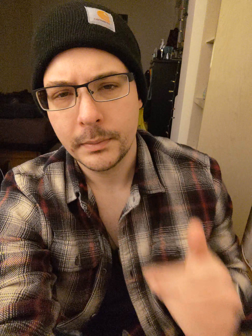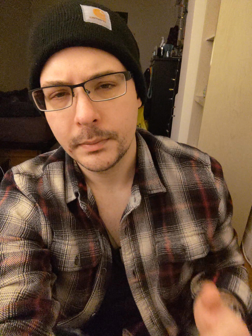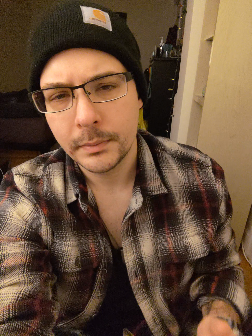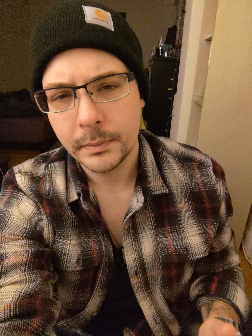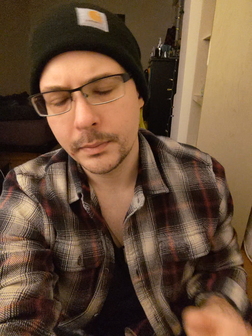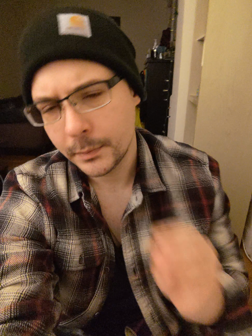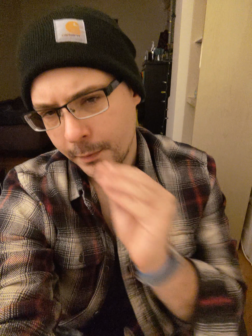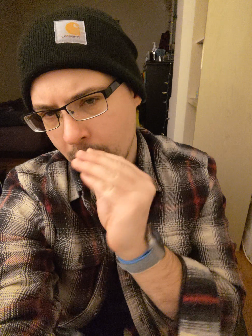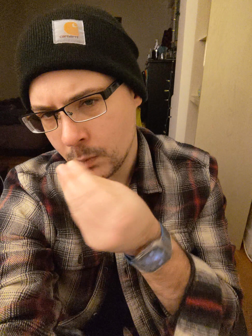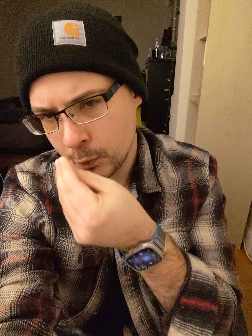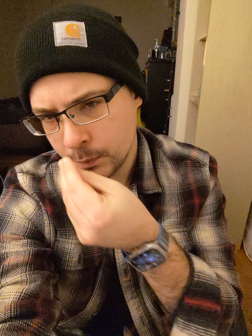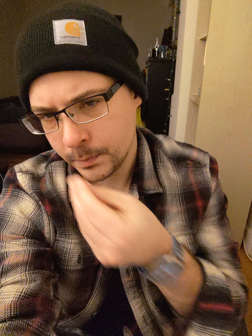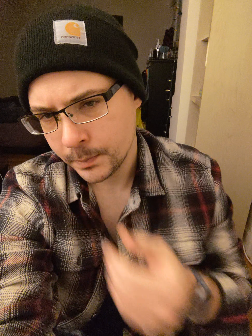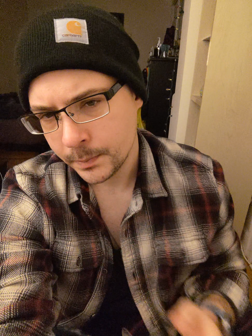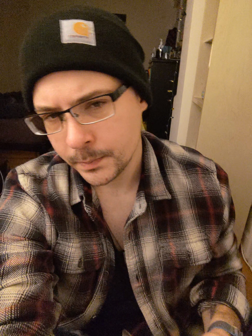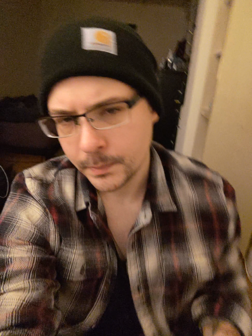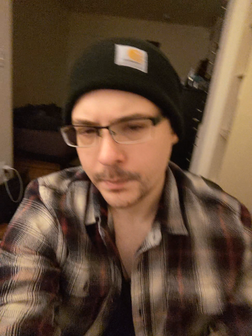flower